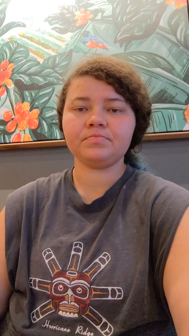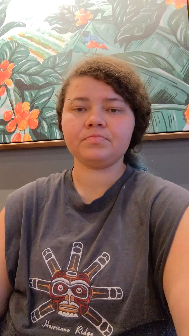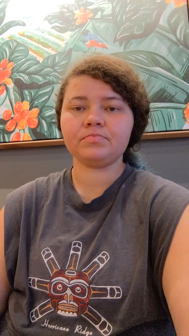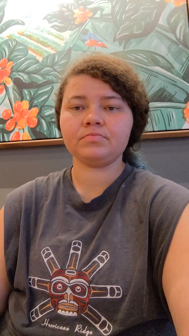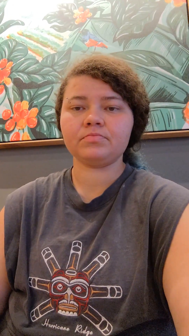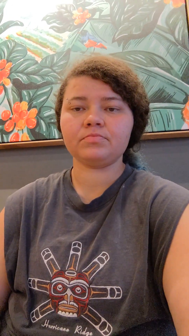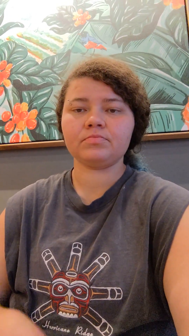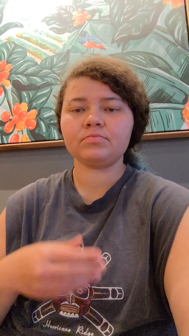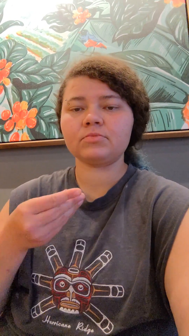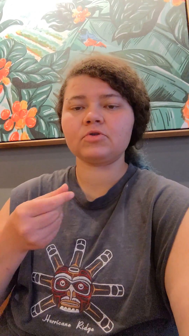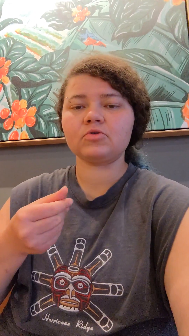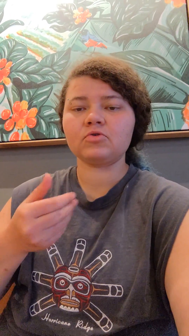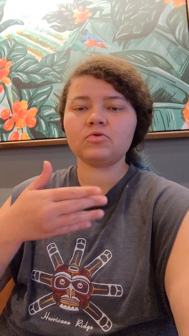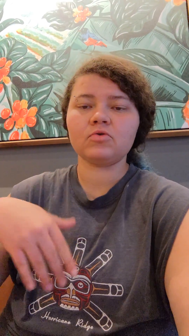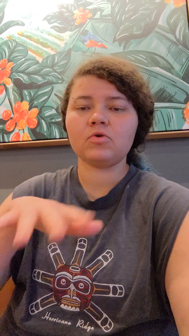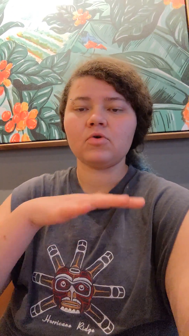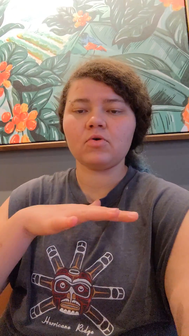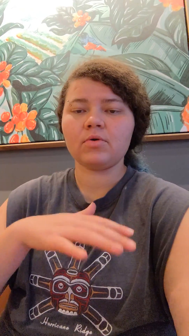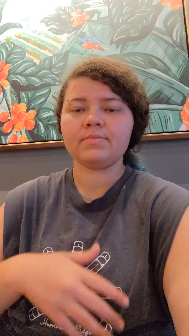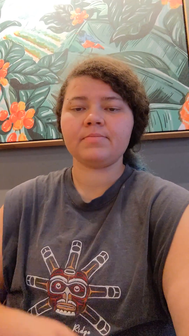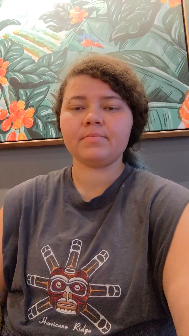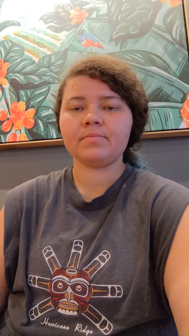garden